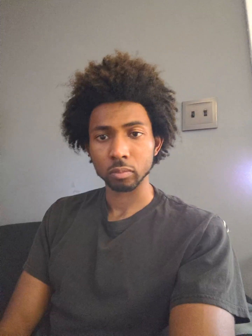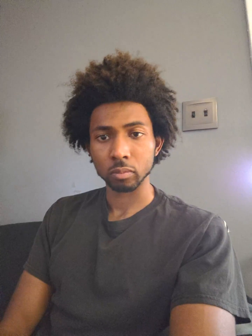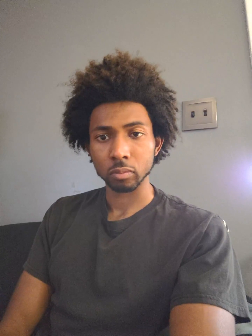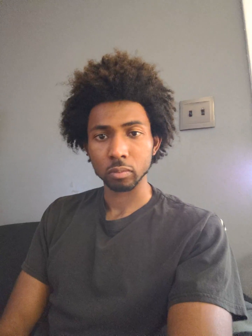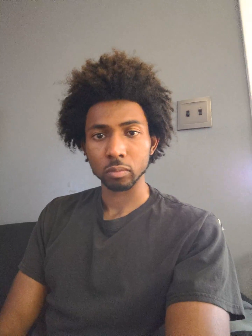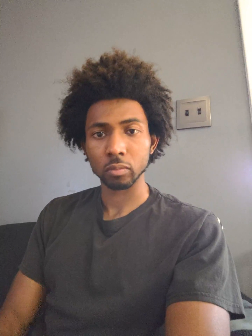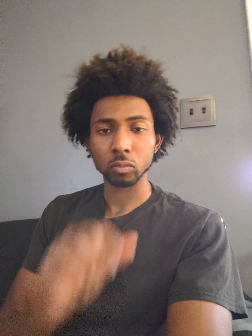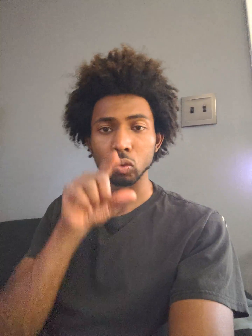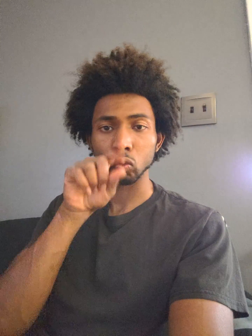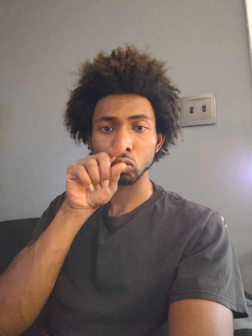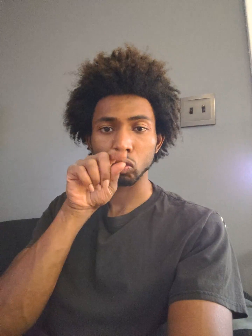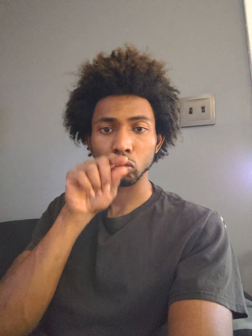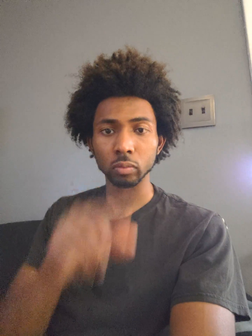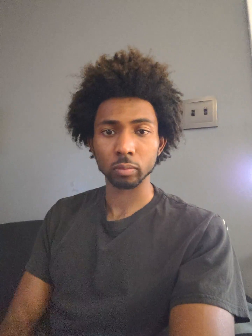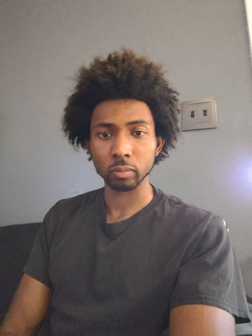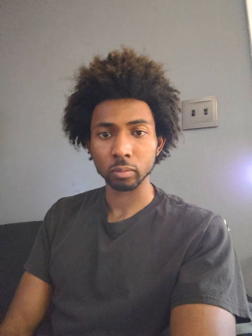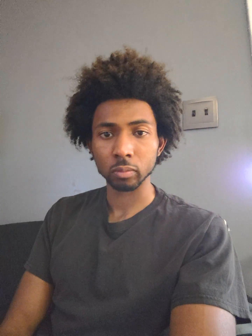chicken